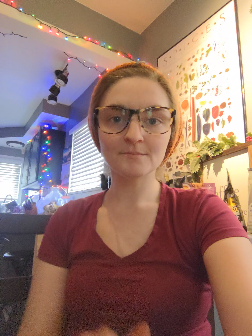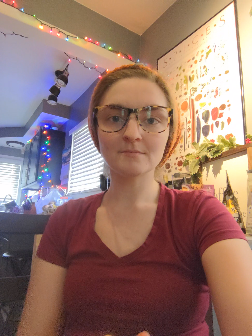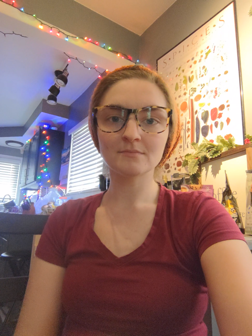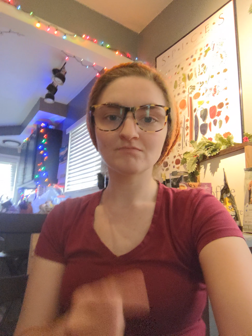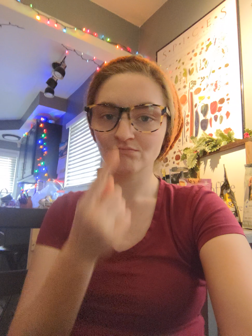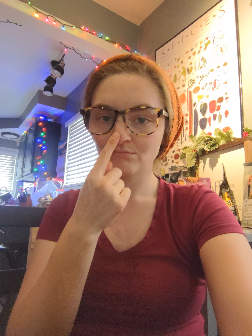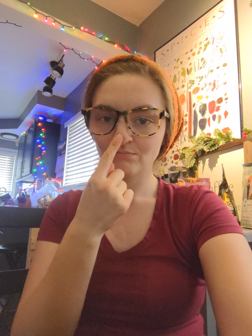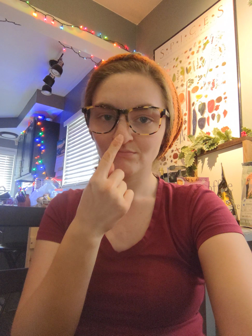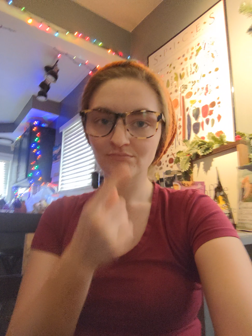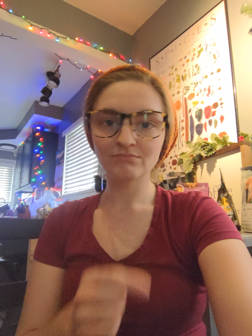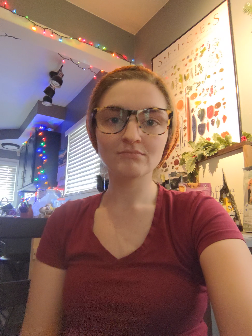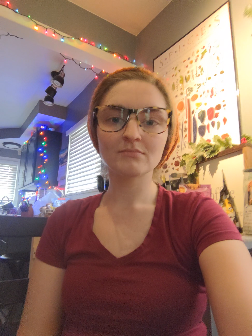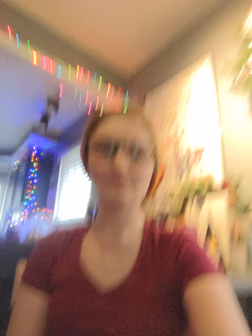nose